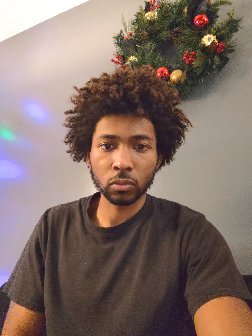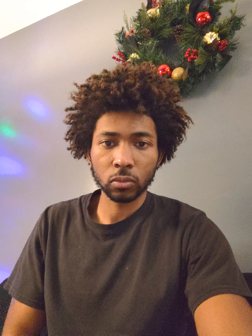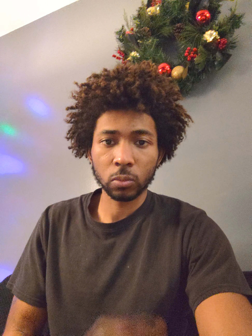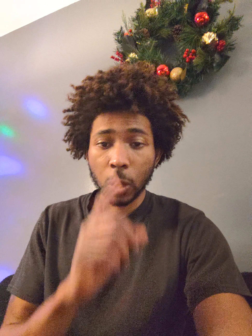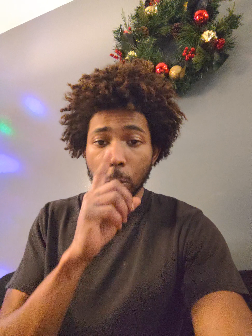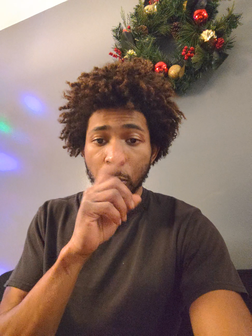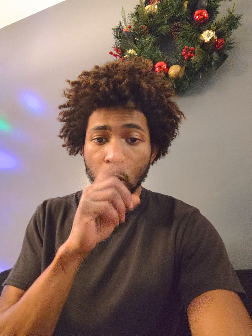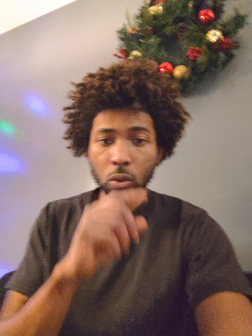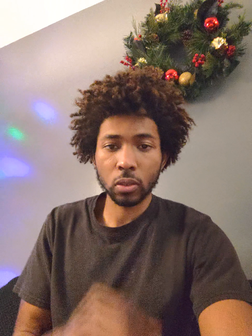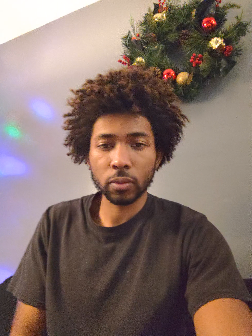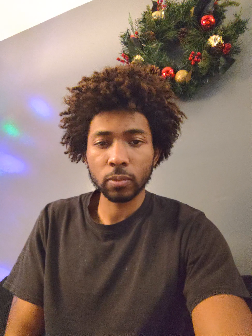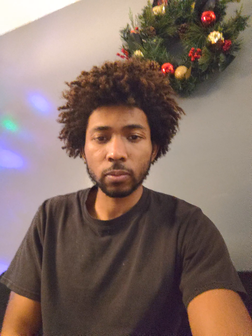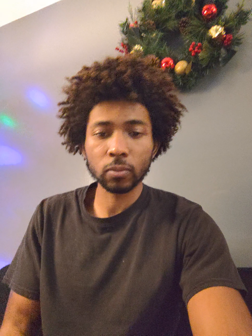mouse